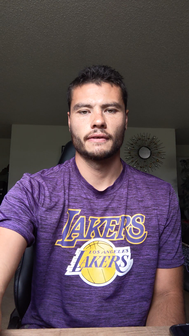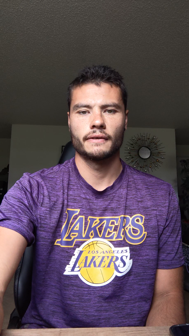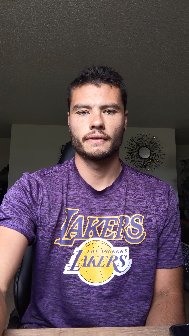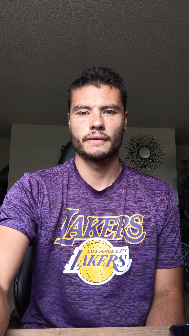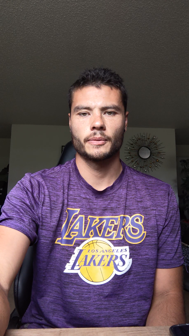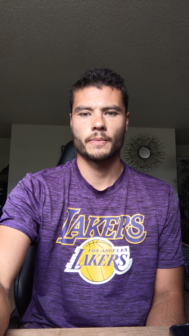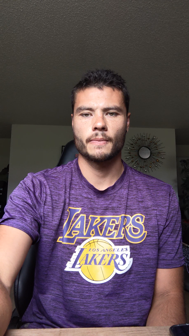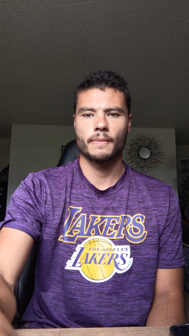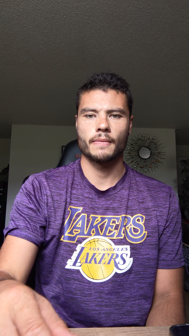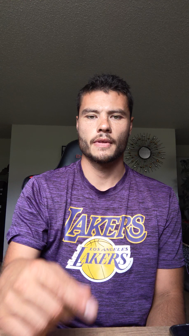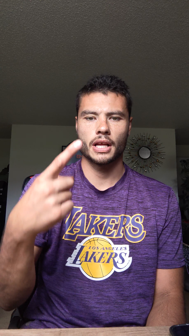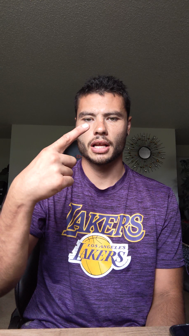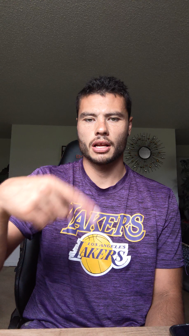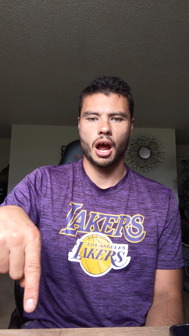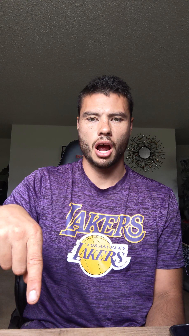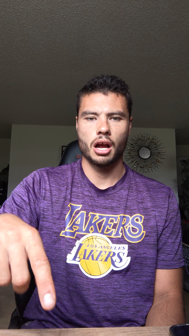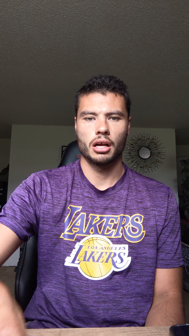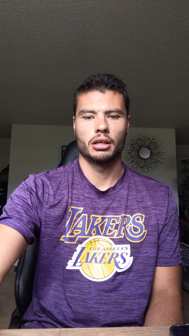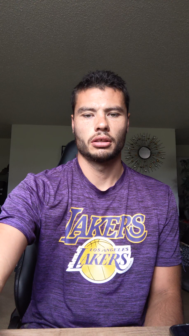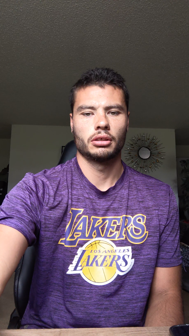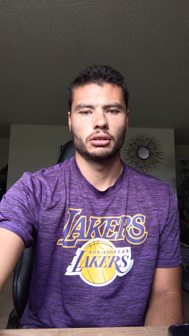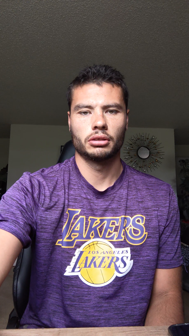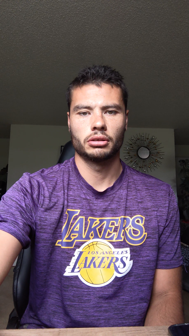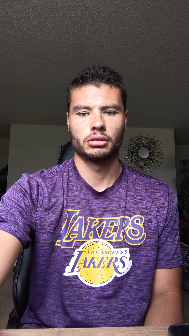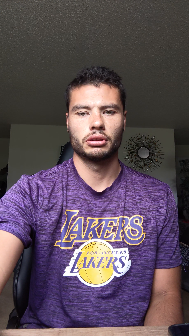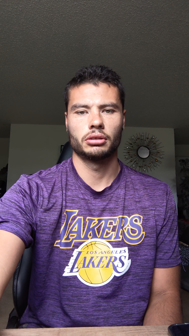cut